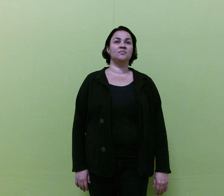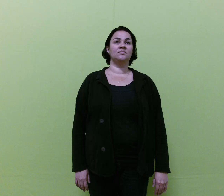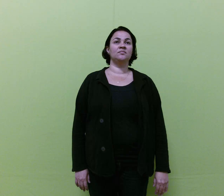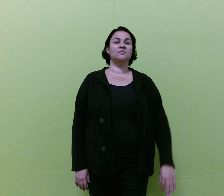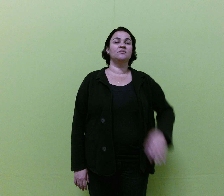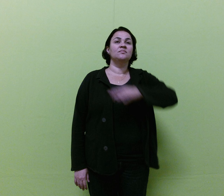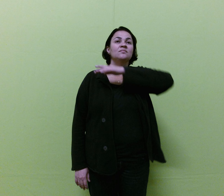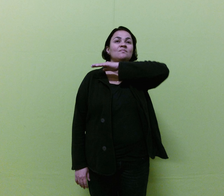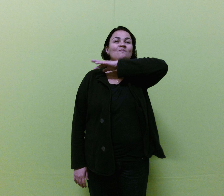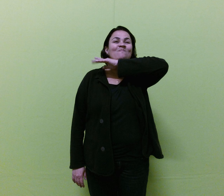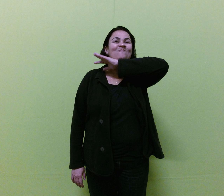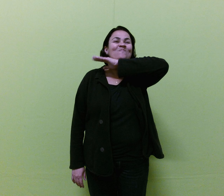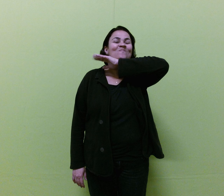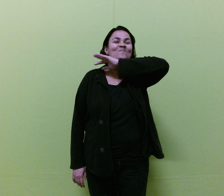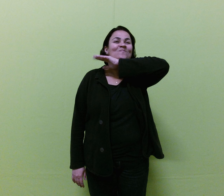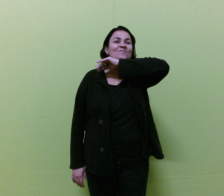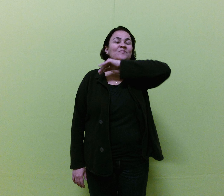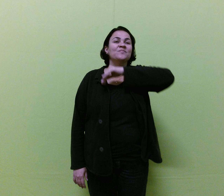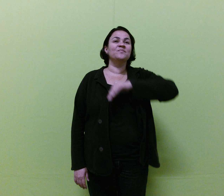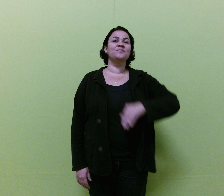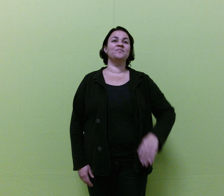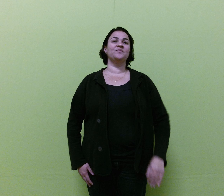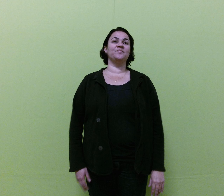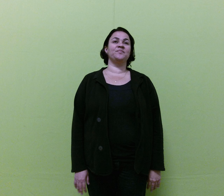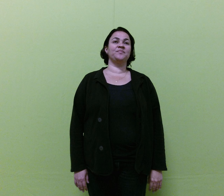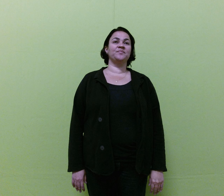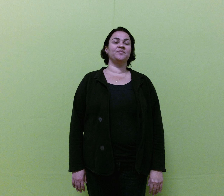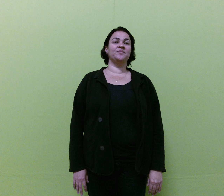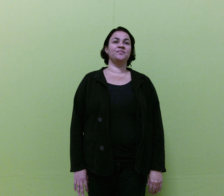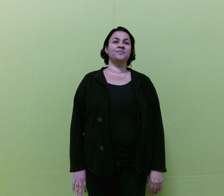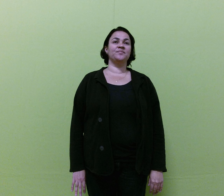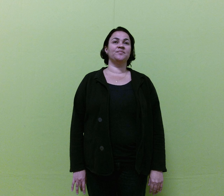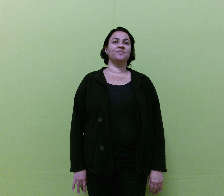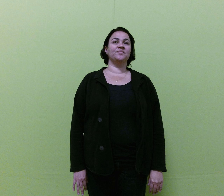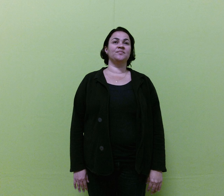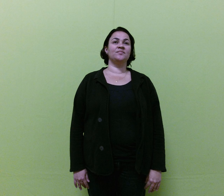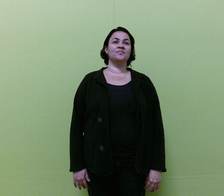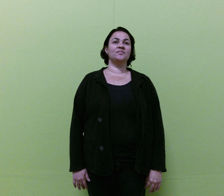ruim